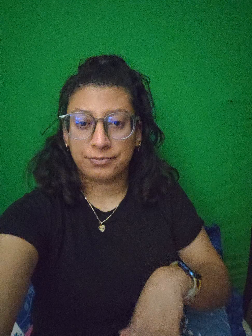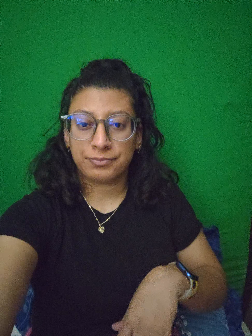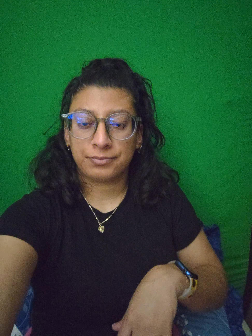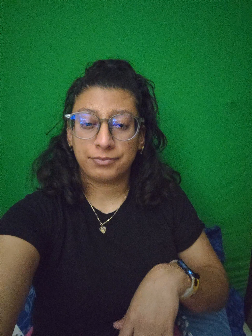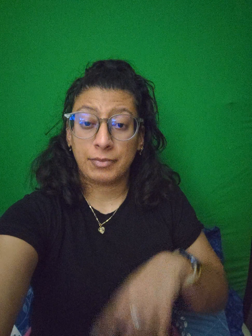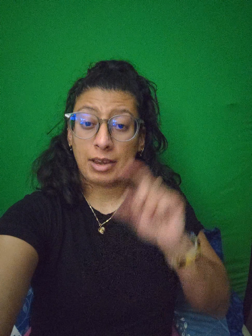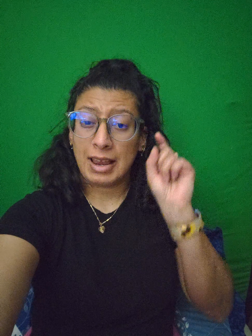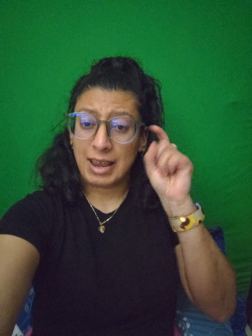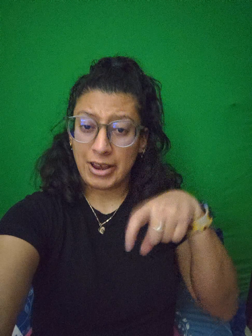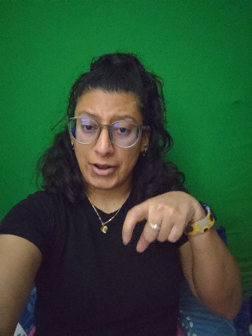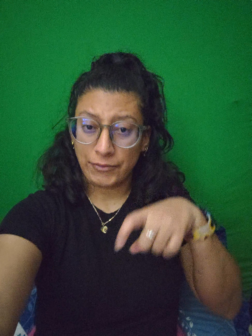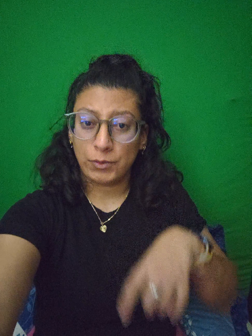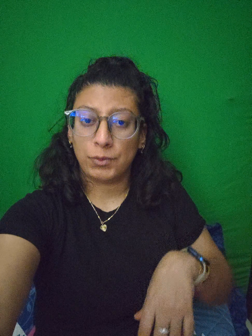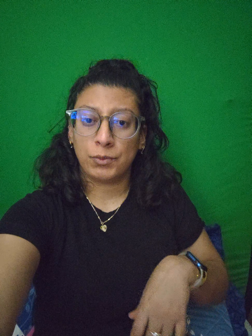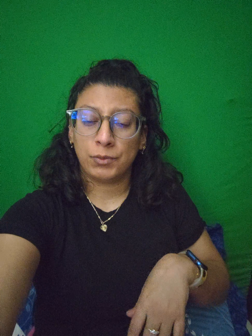have to